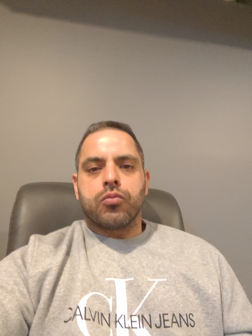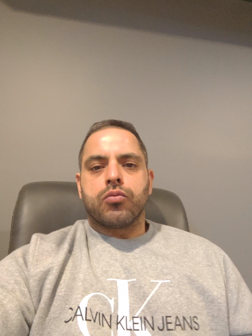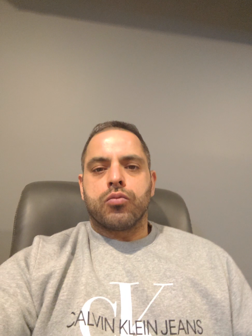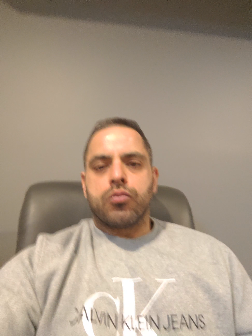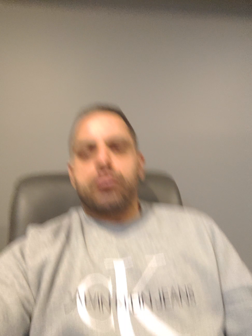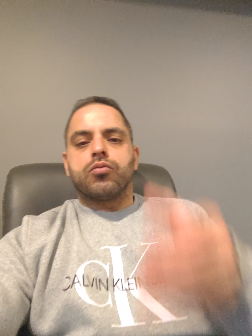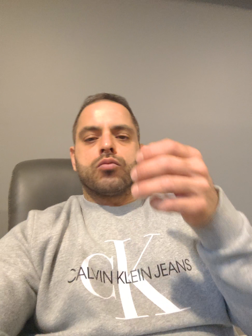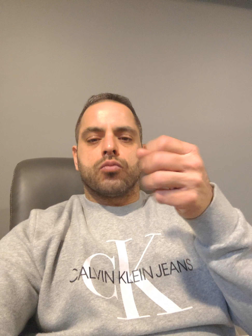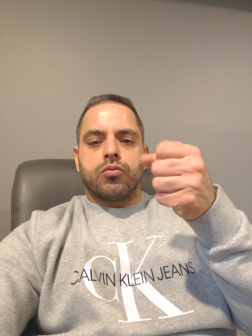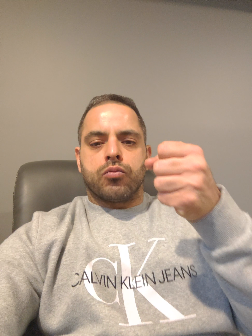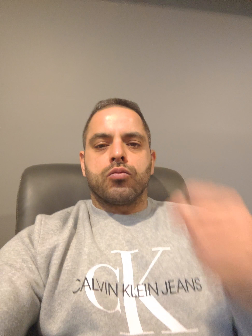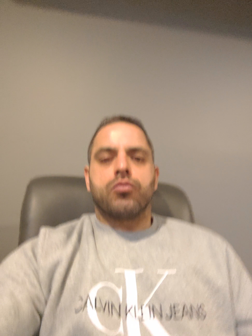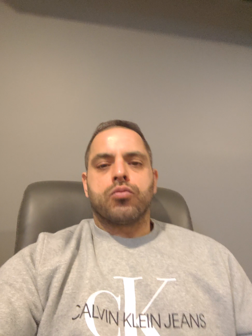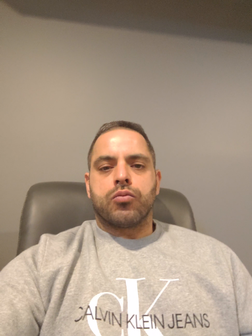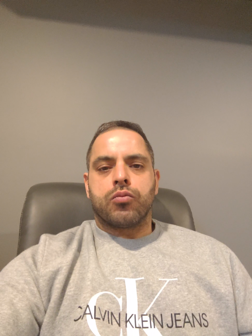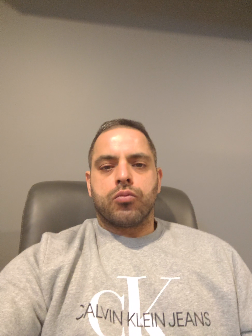milk